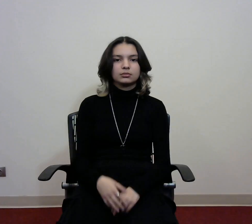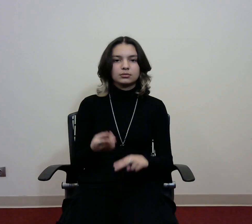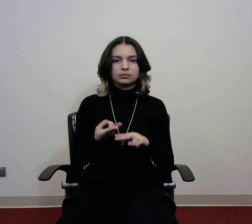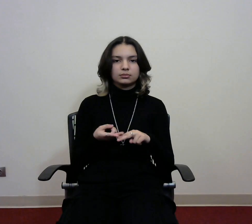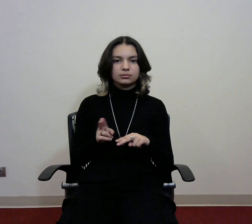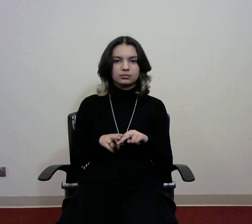bu